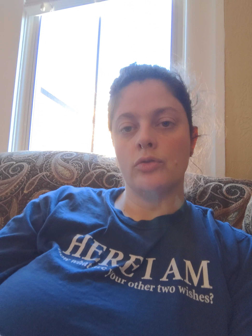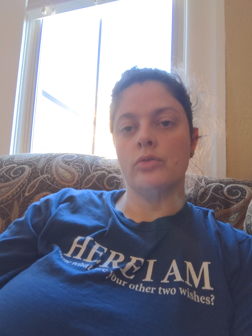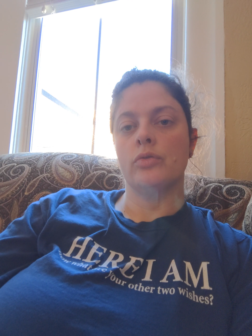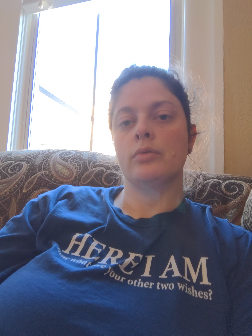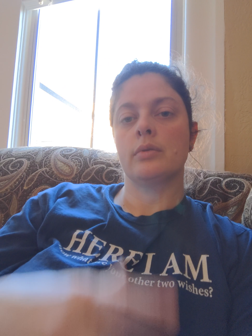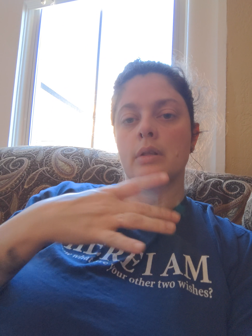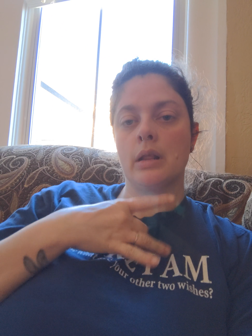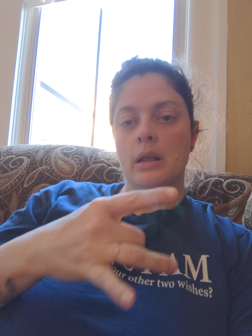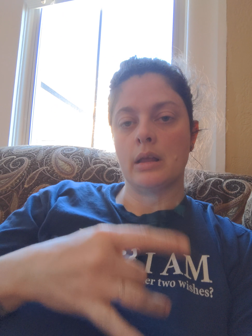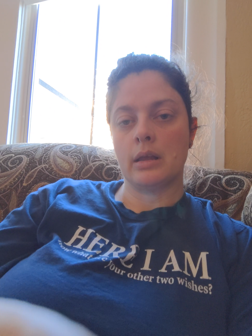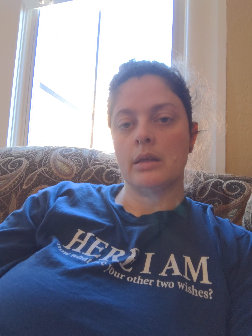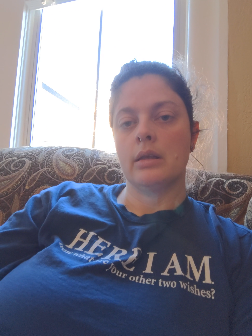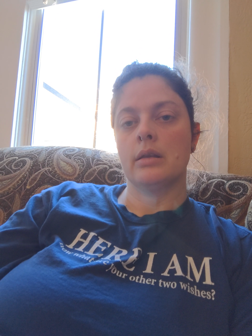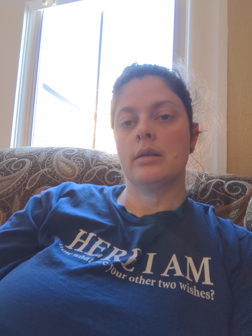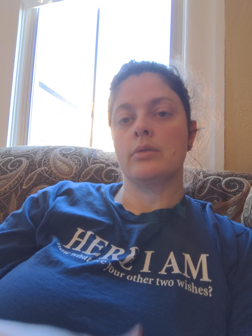like